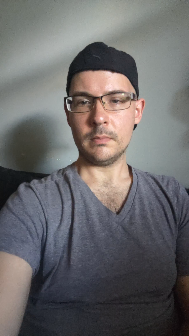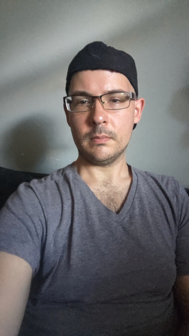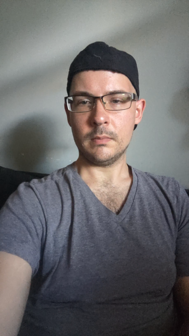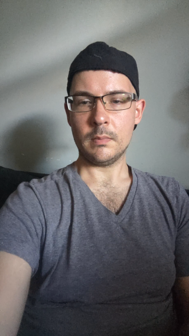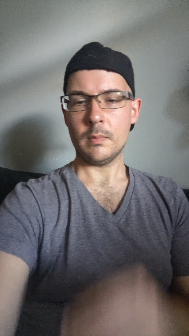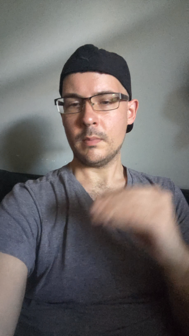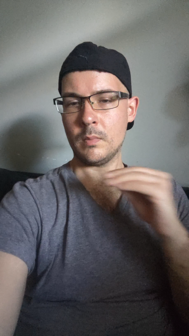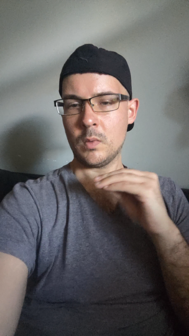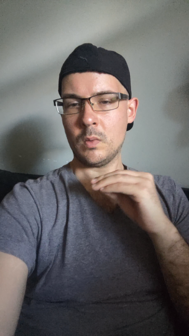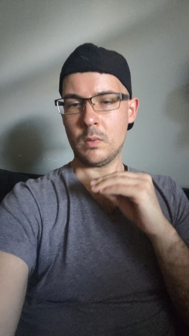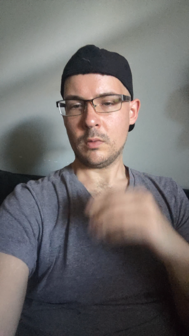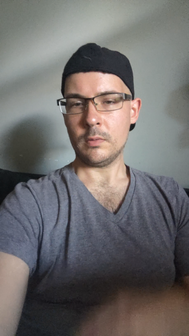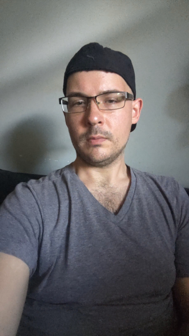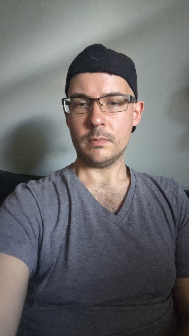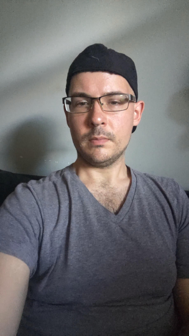more